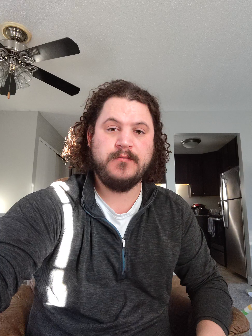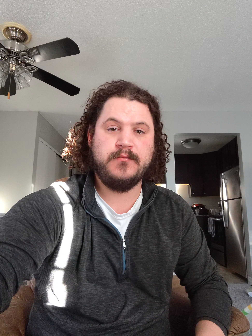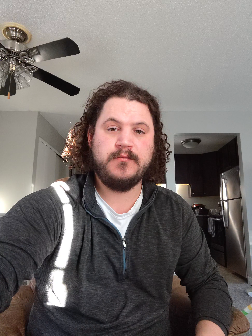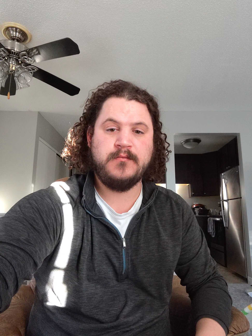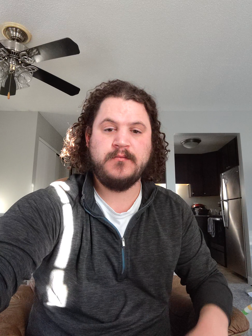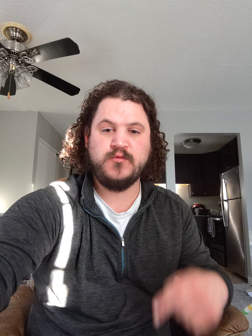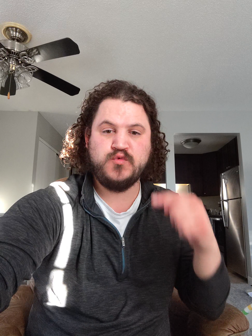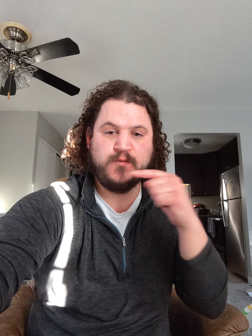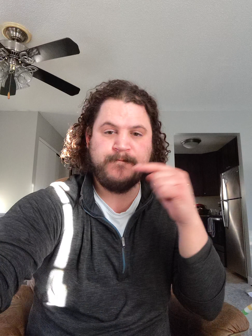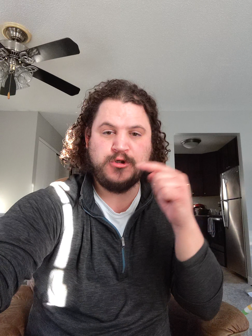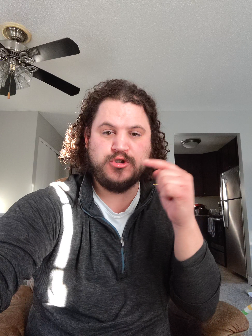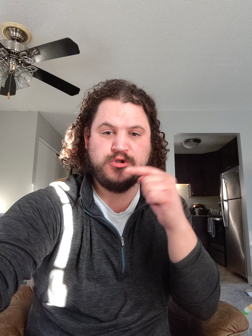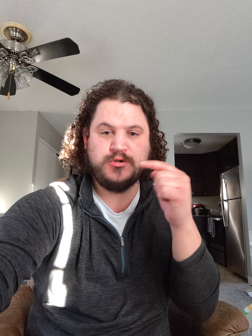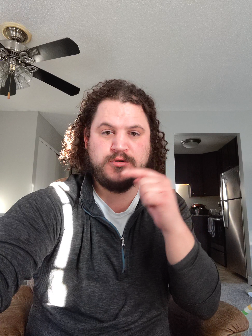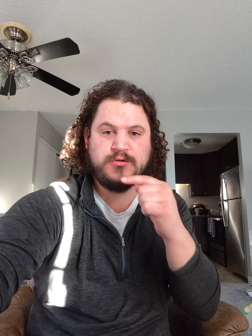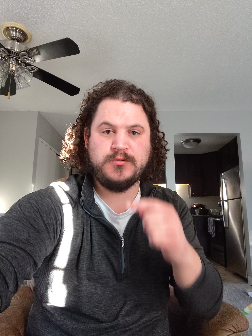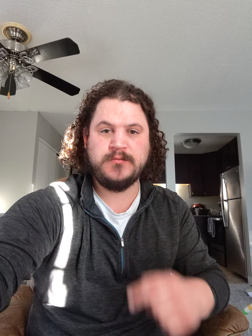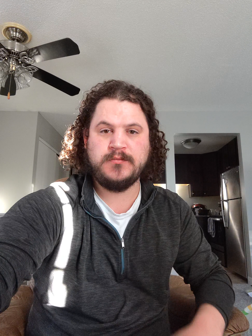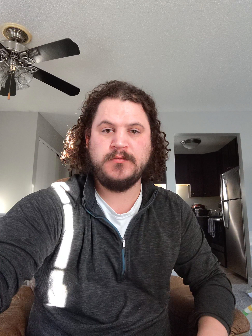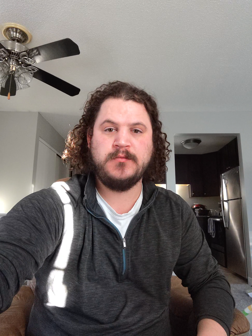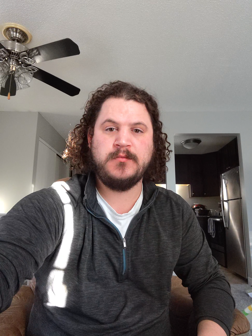toothbrush